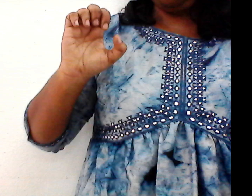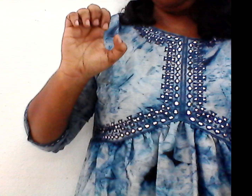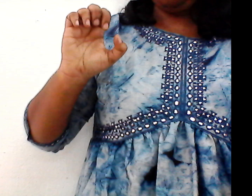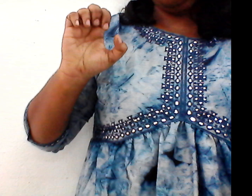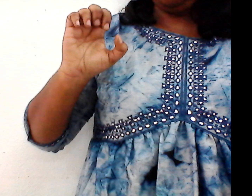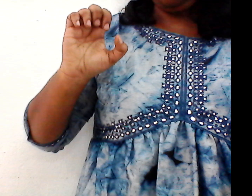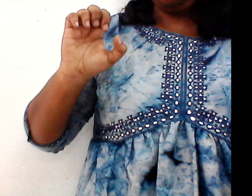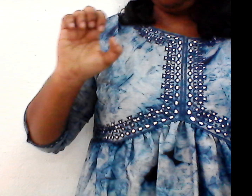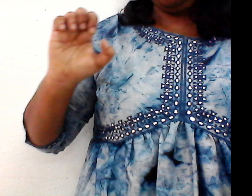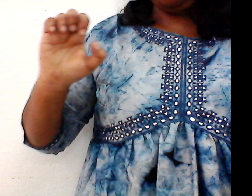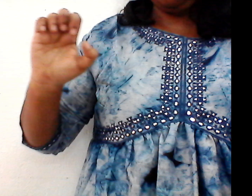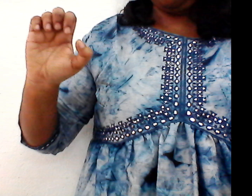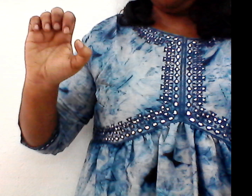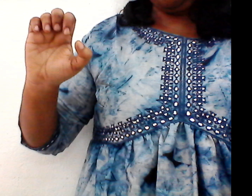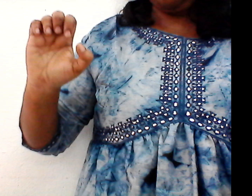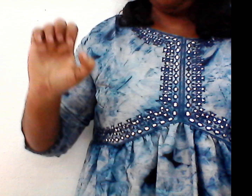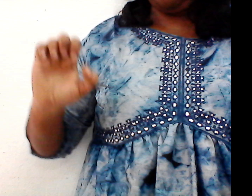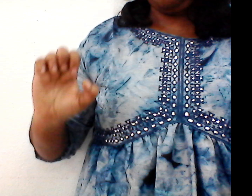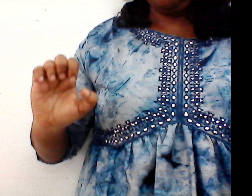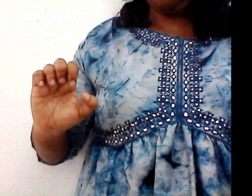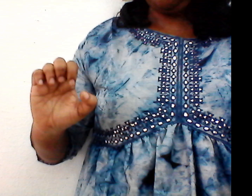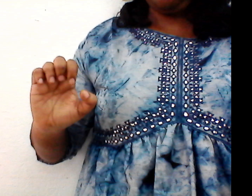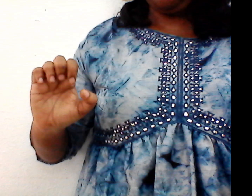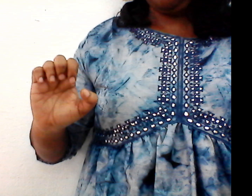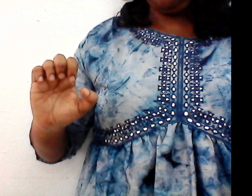ഈ